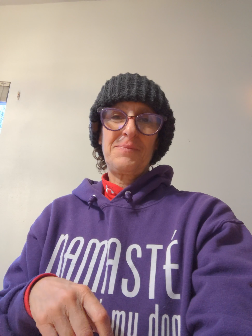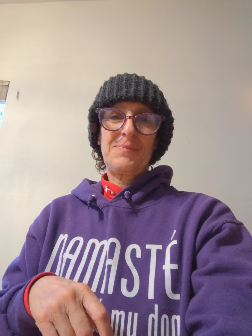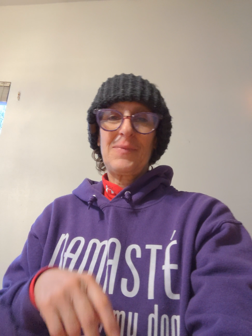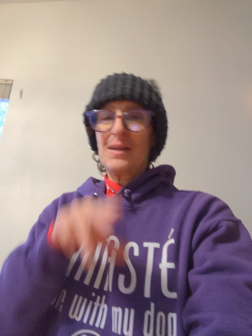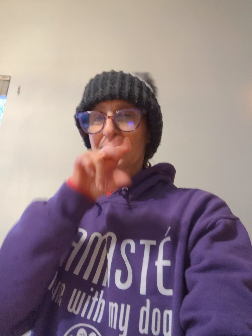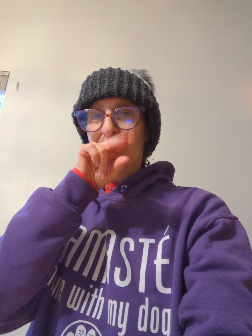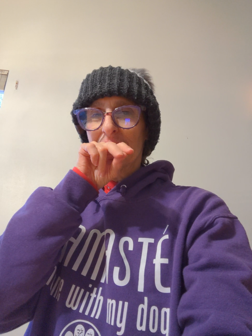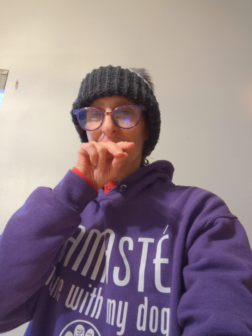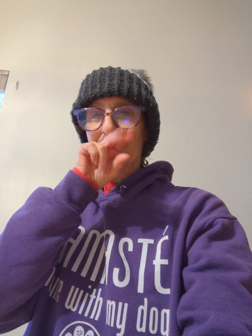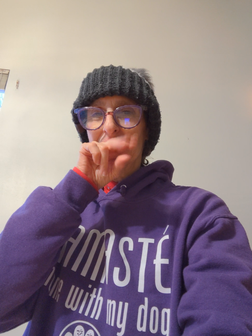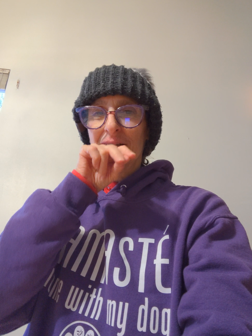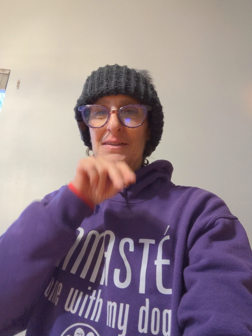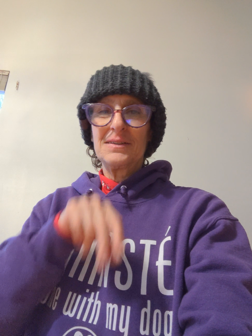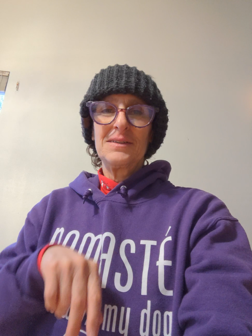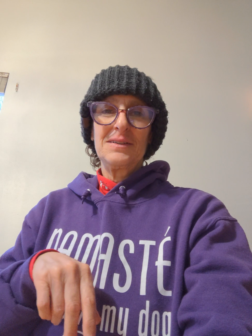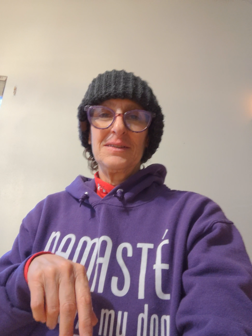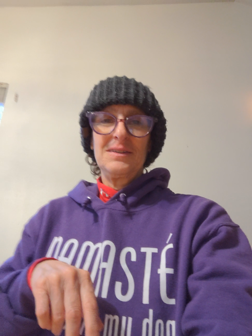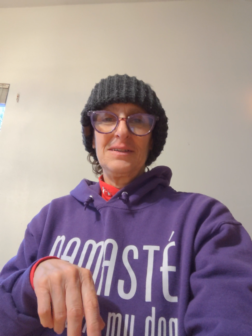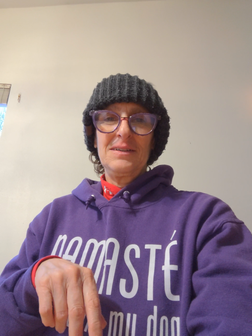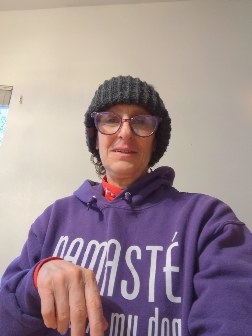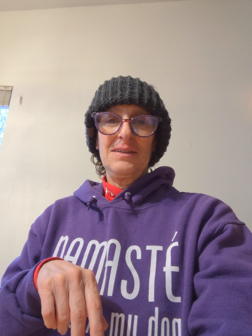duck